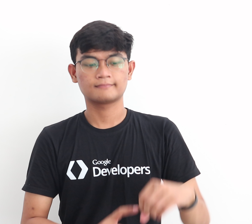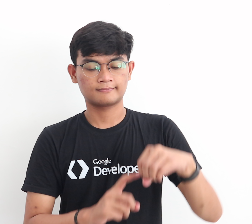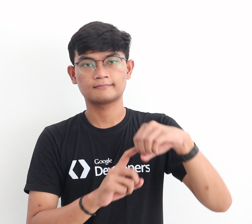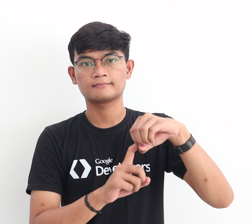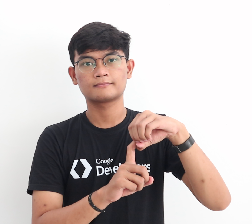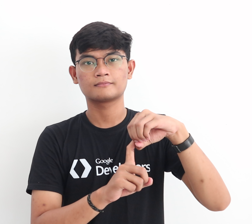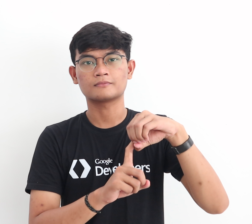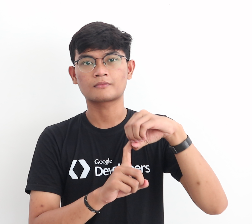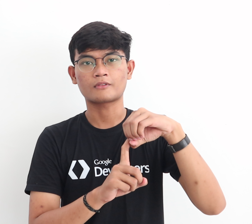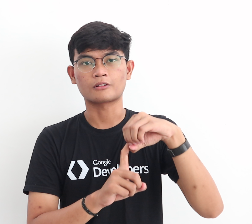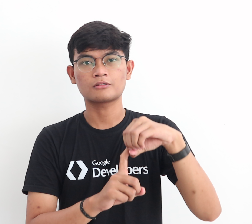Q